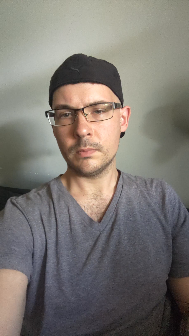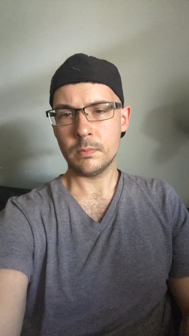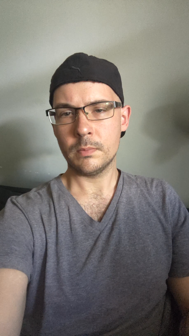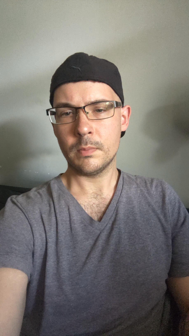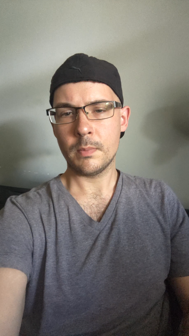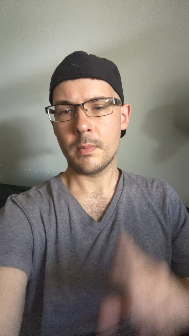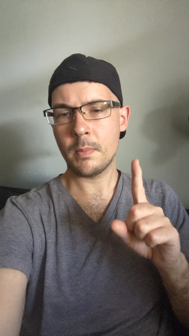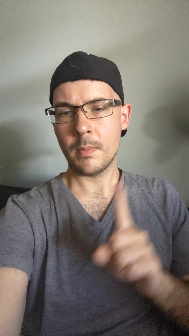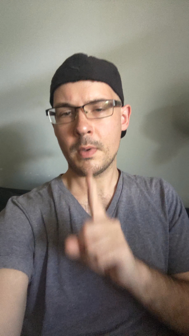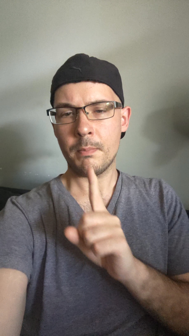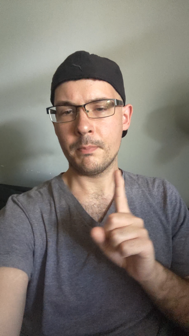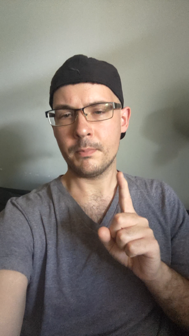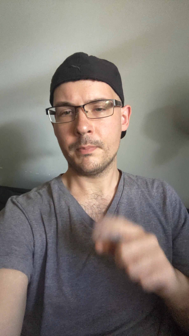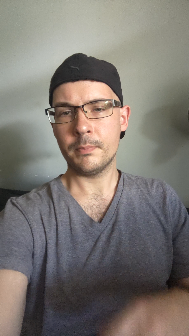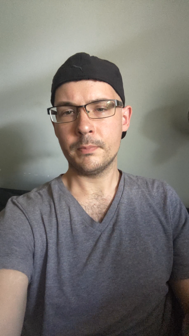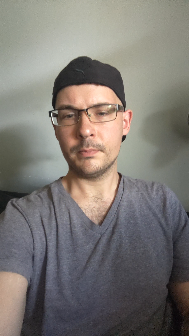bump